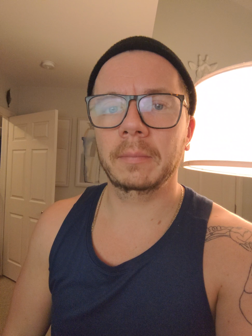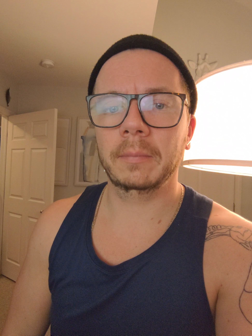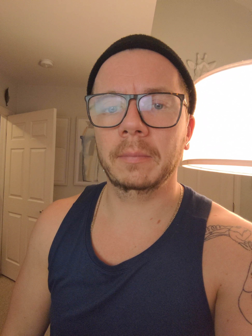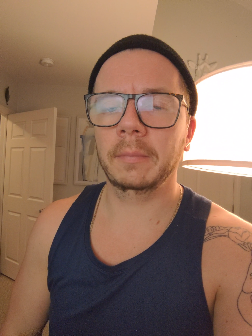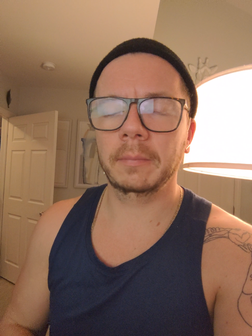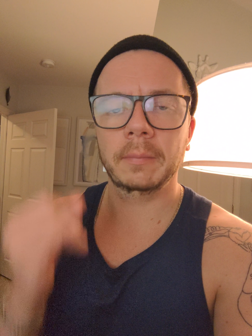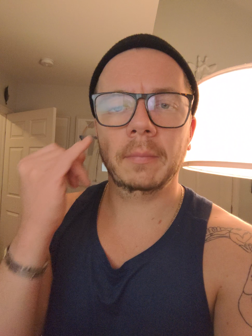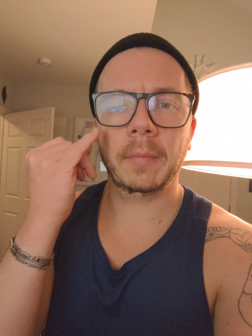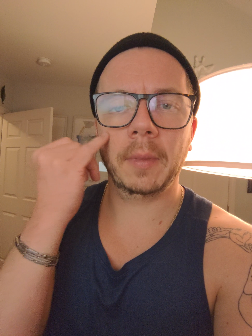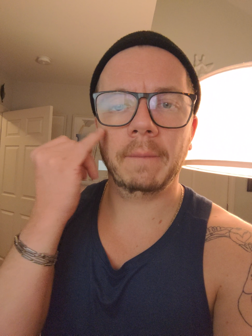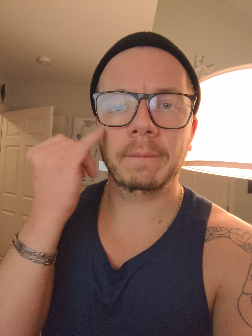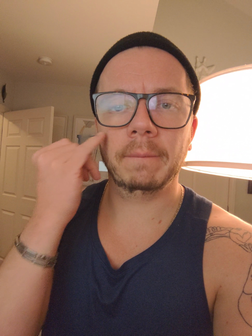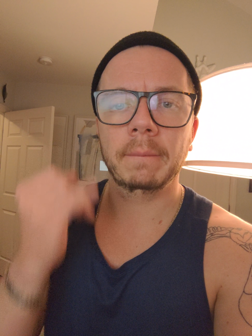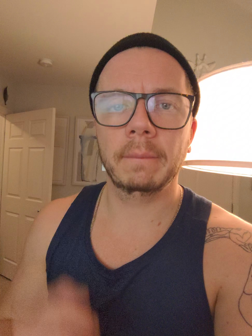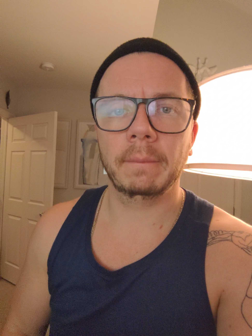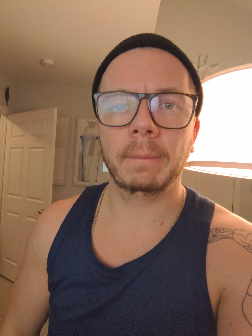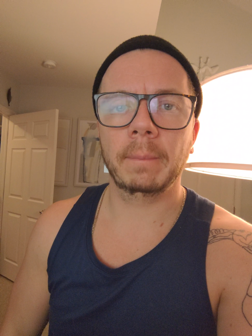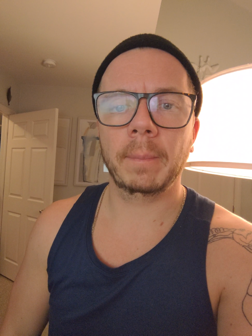if